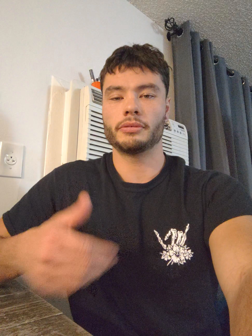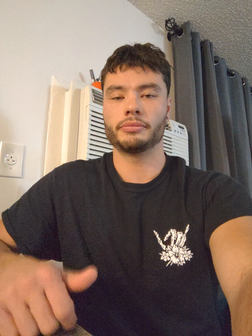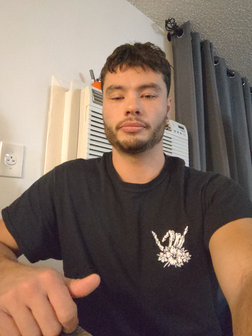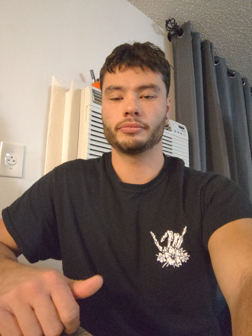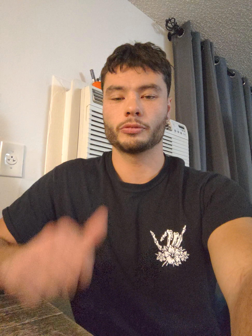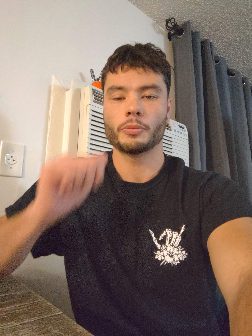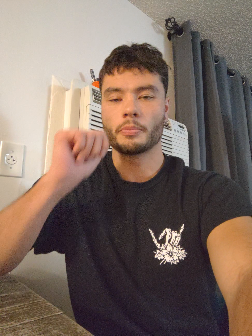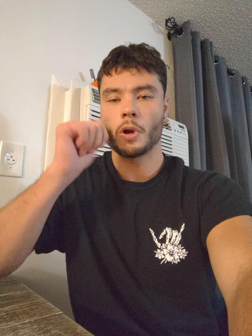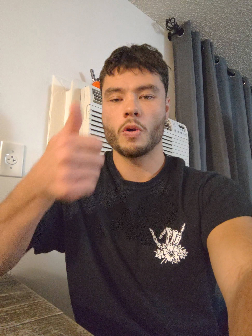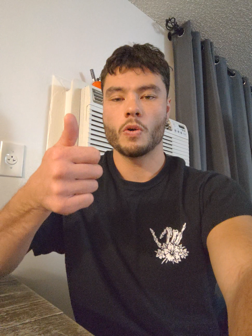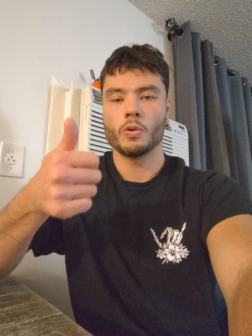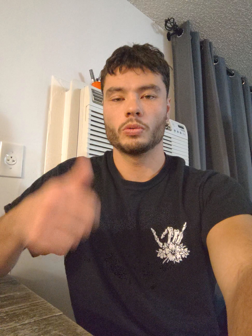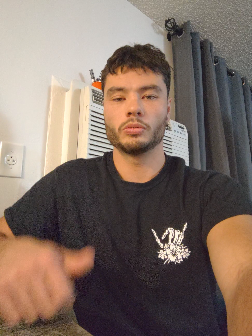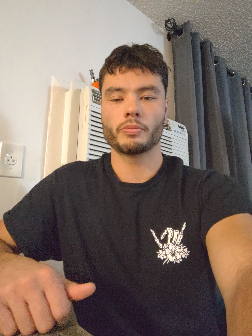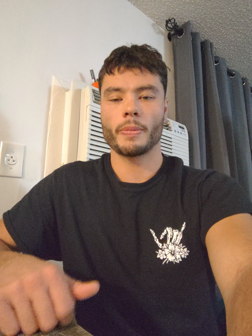tomorrow